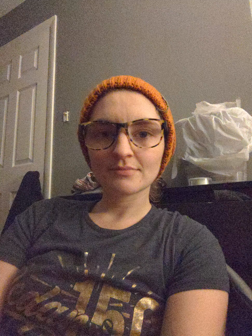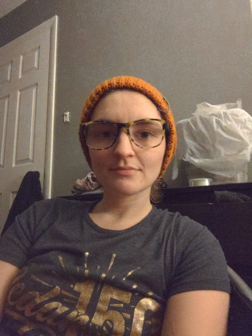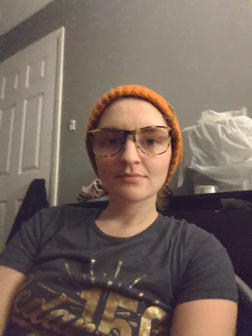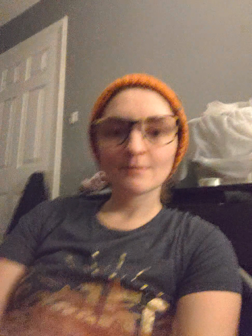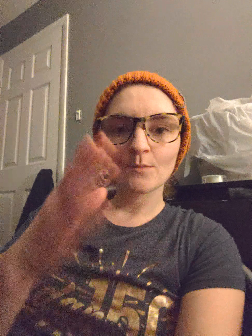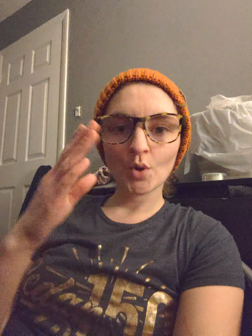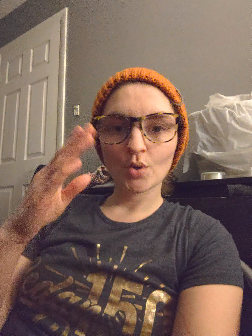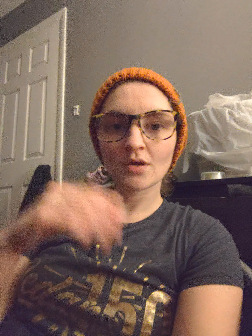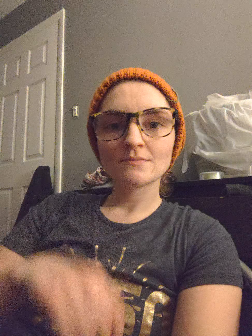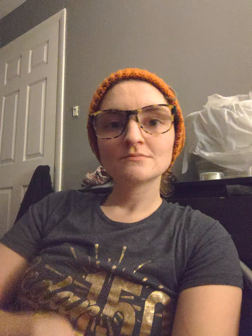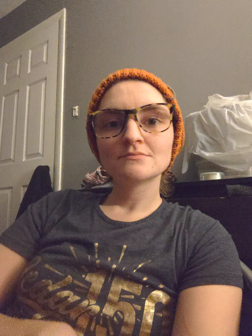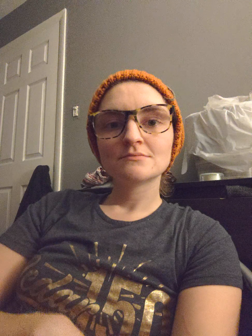blue